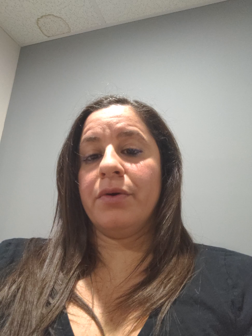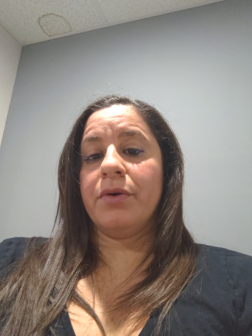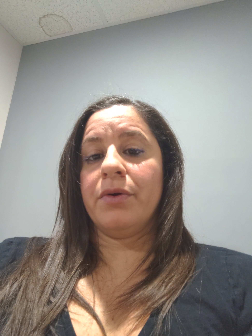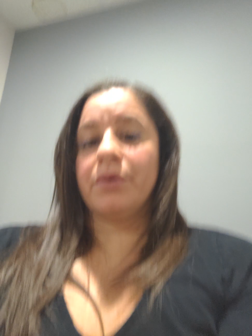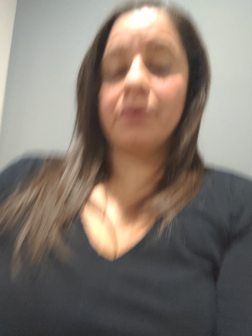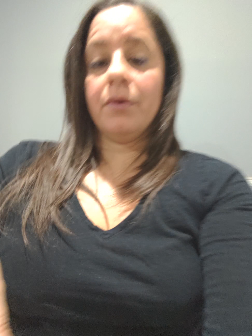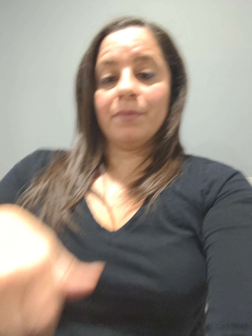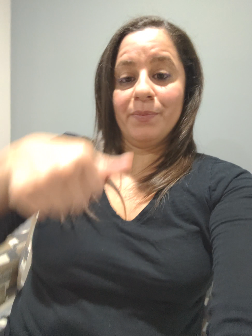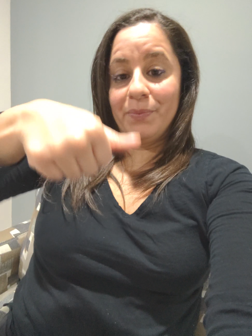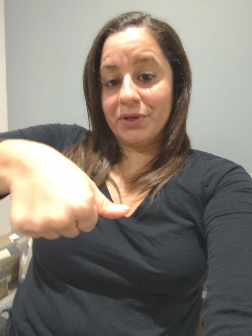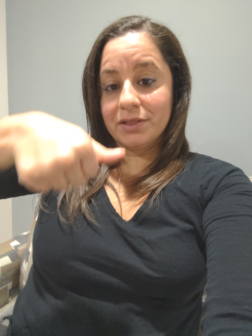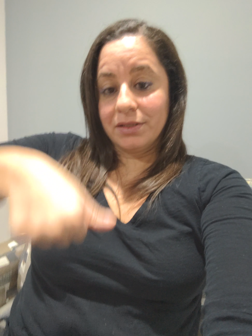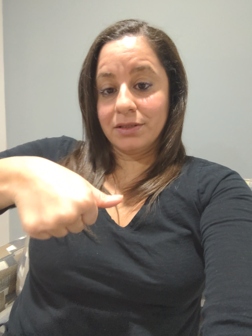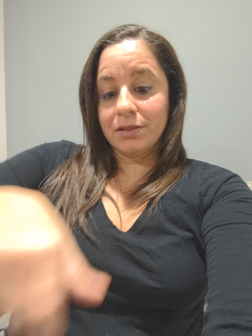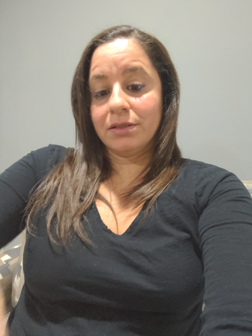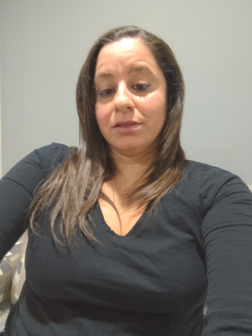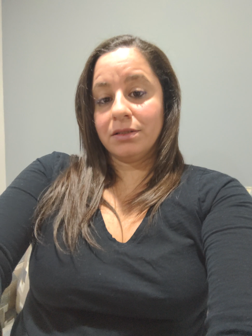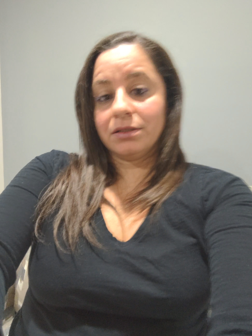puzzle